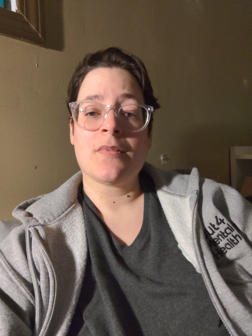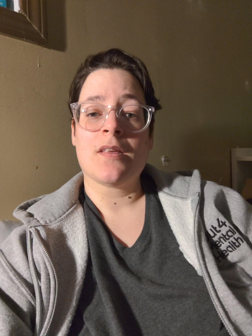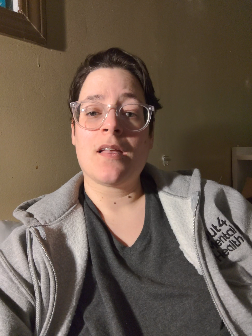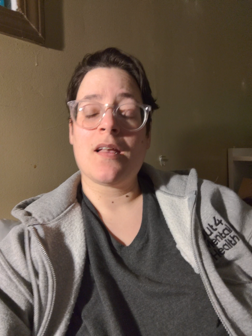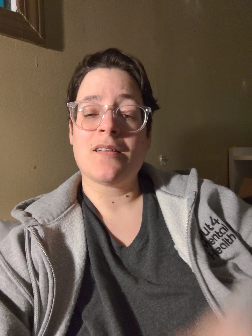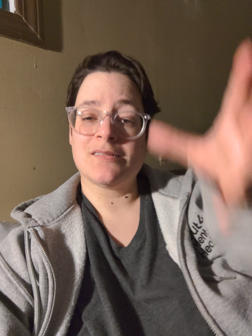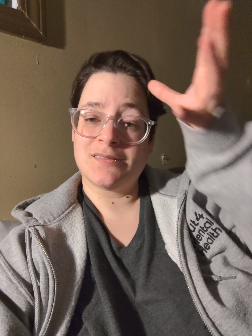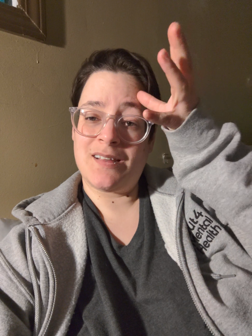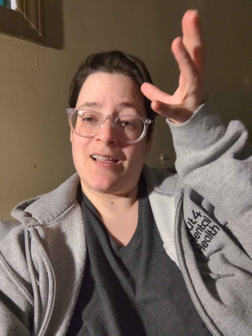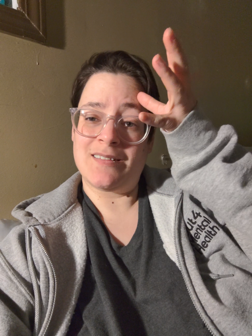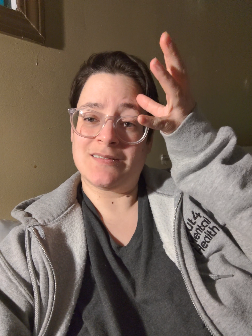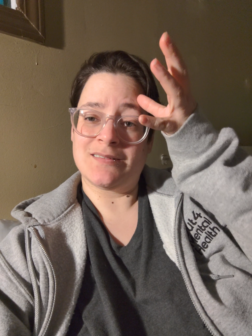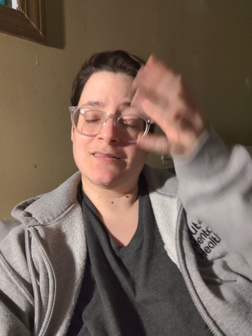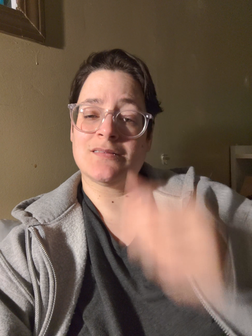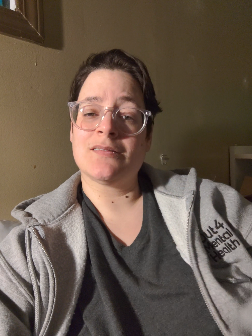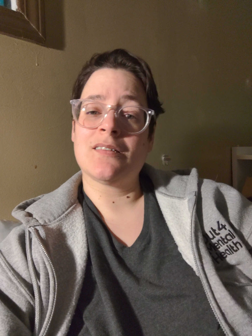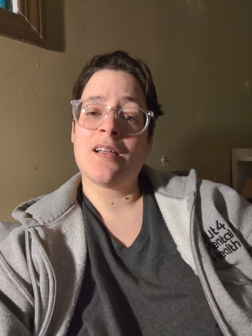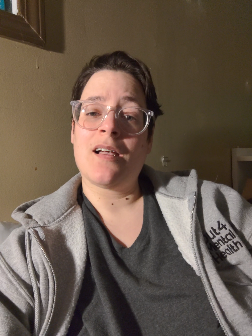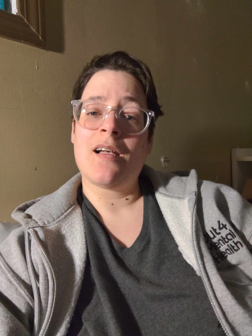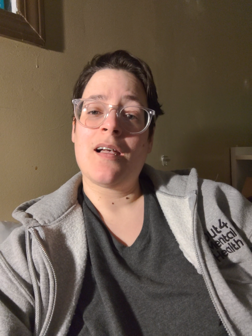dad